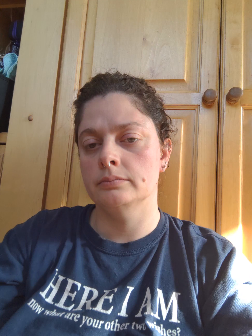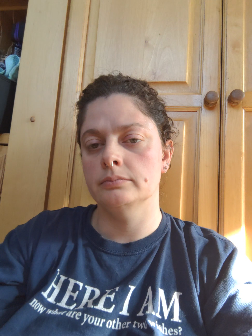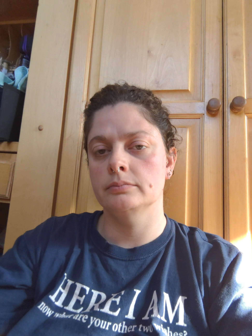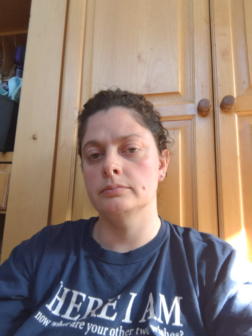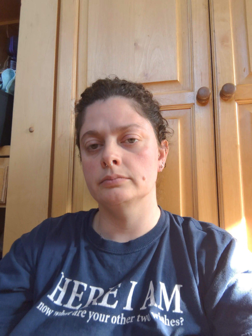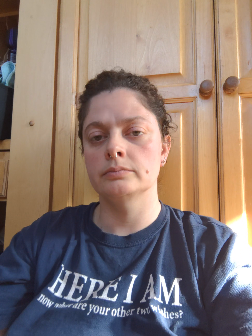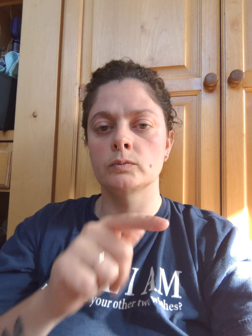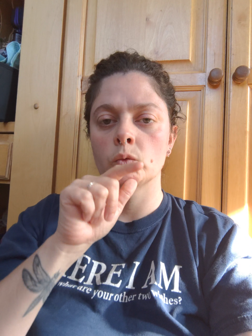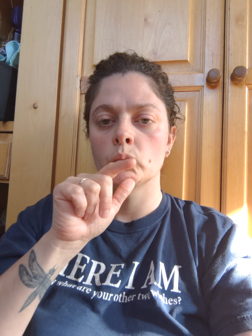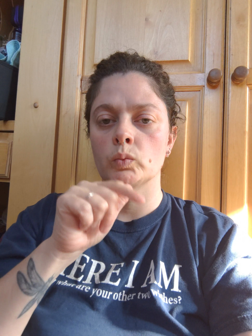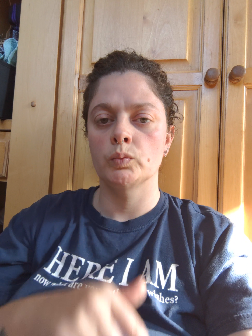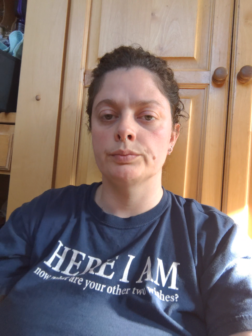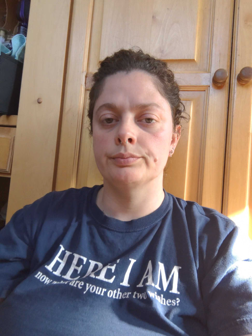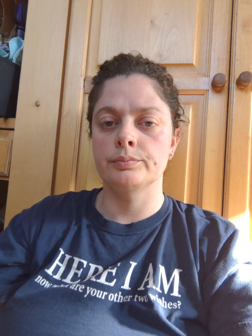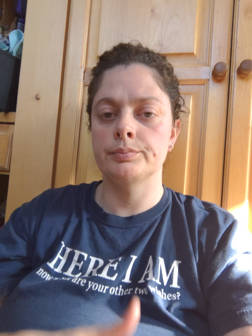who